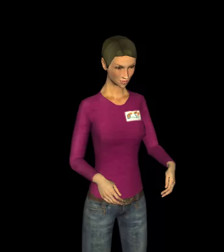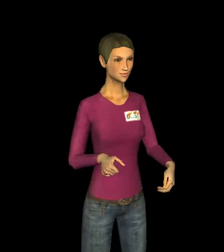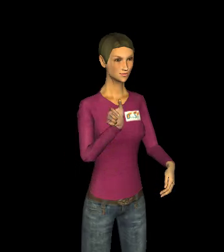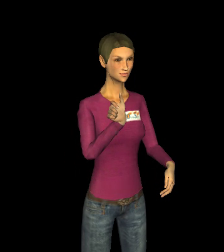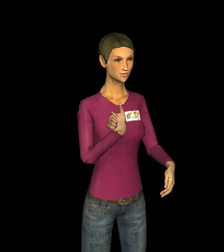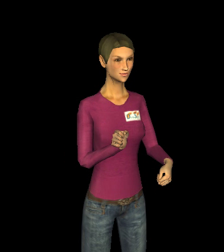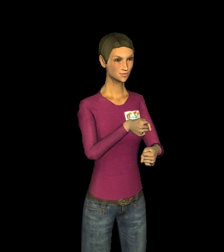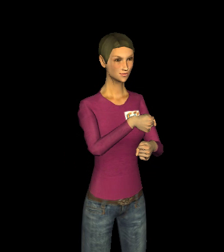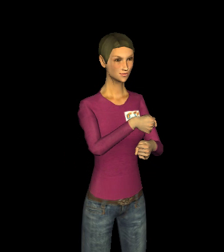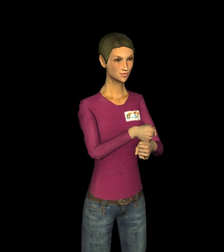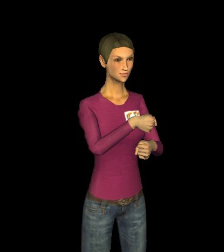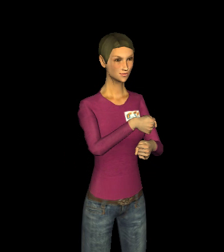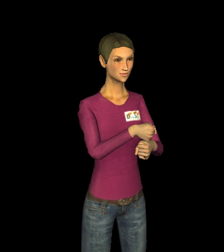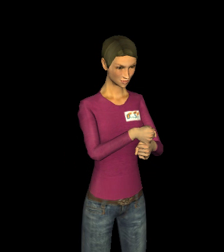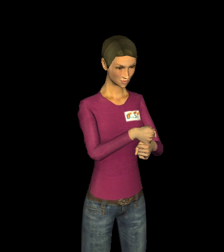عامل